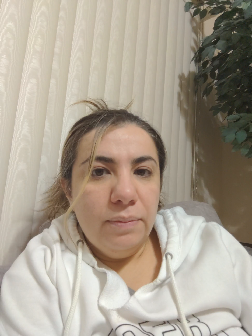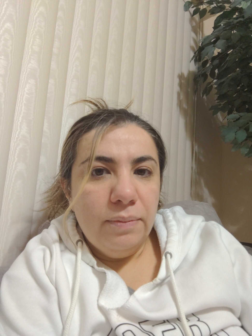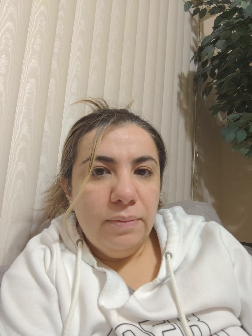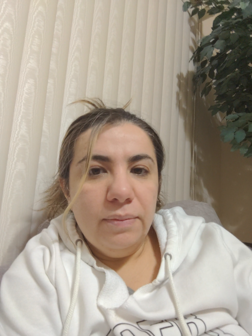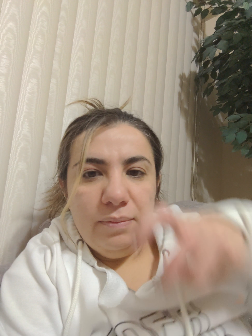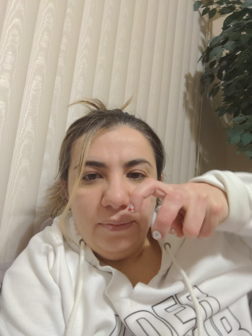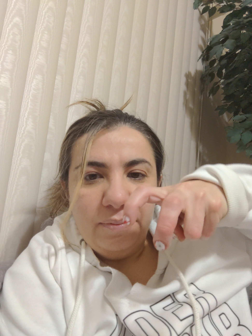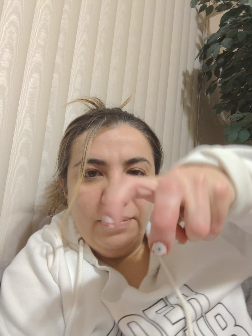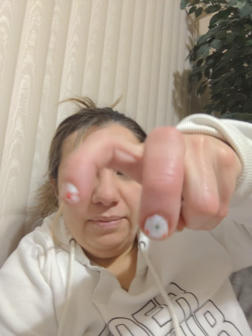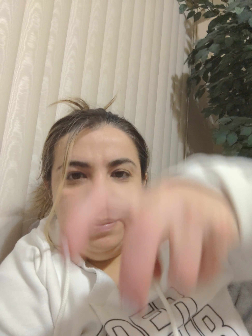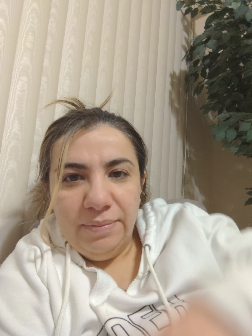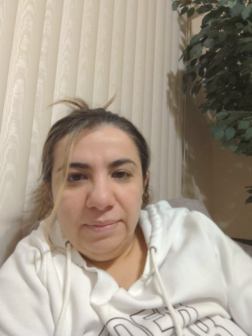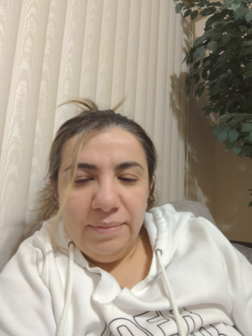ride